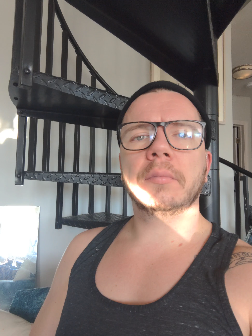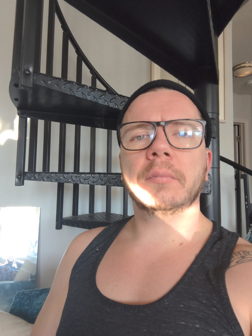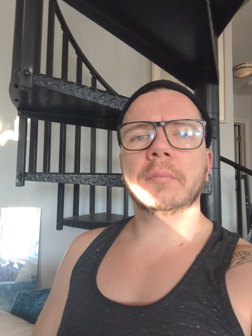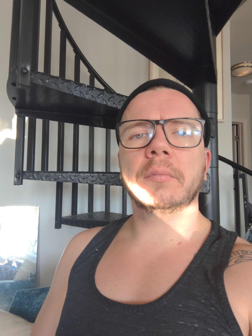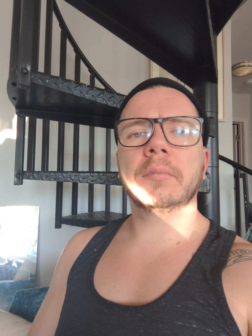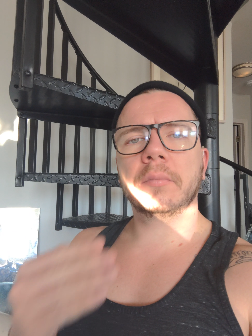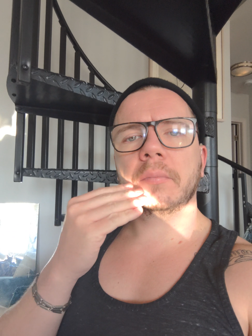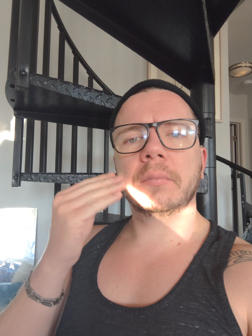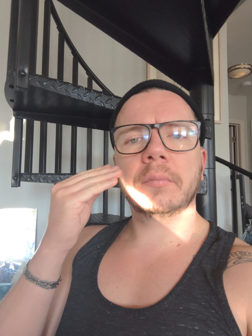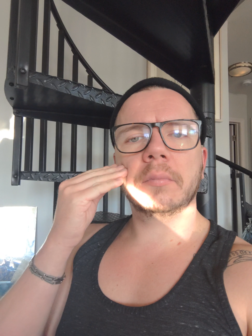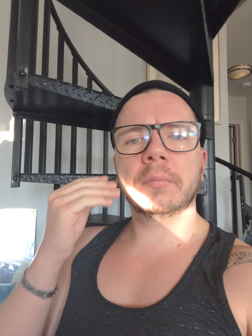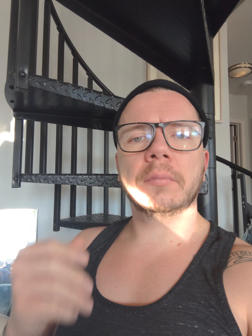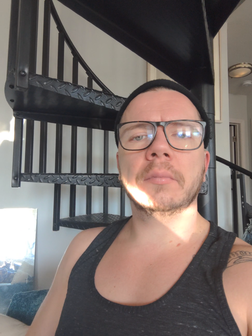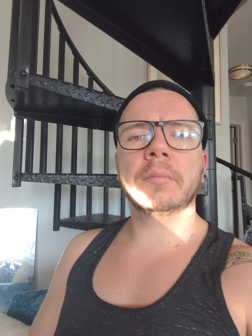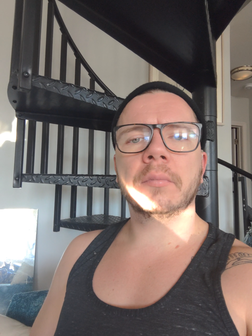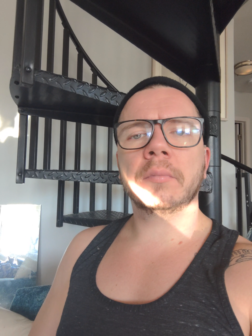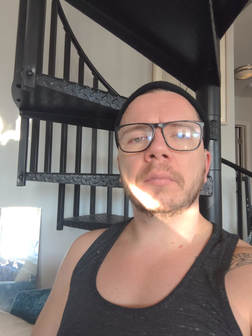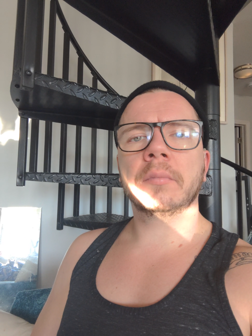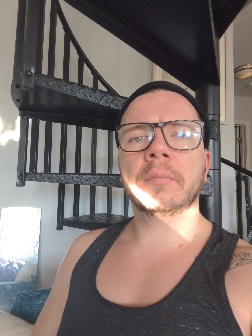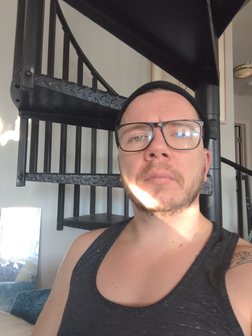home